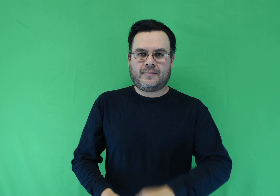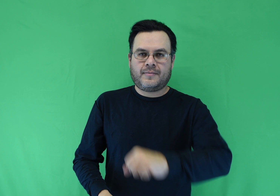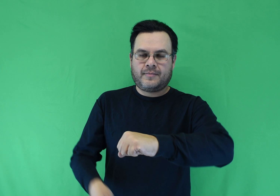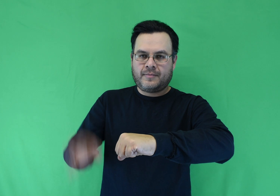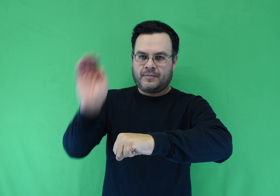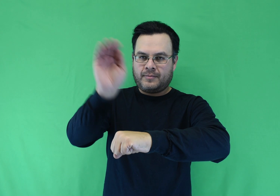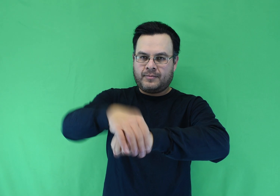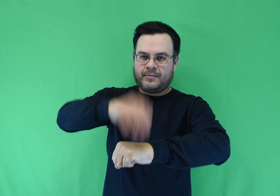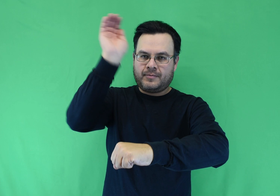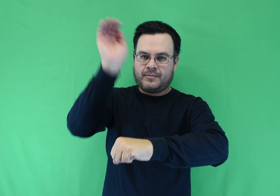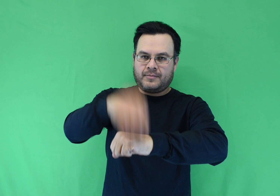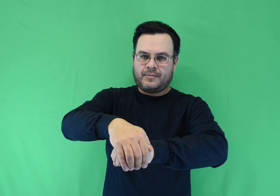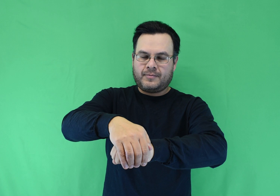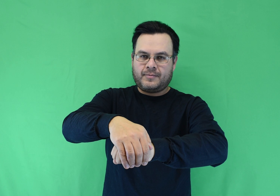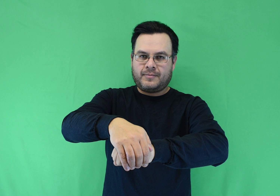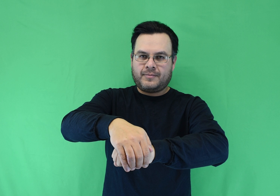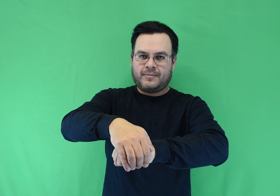amigo